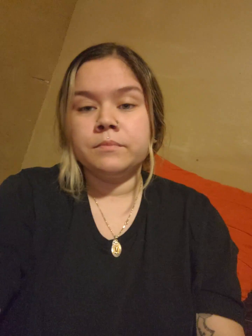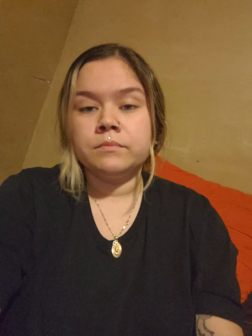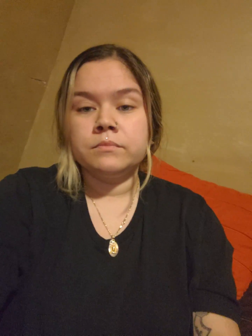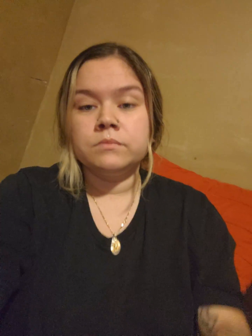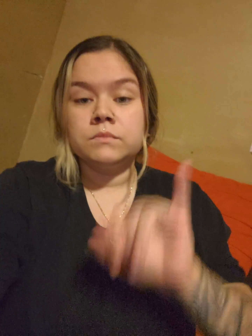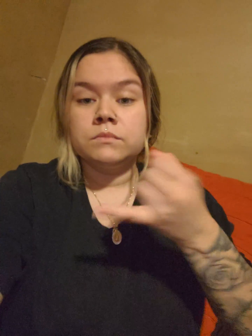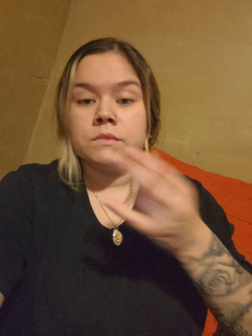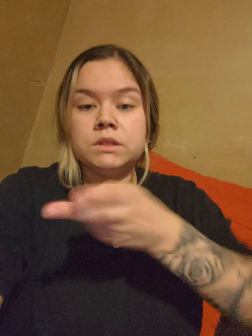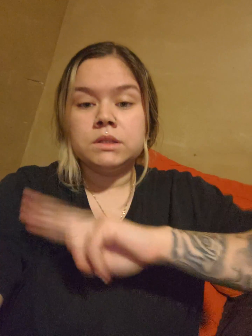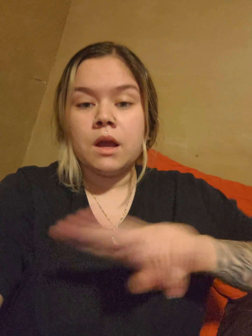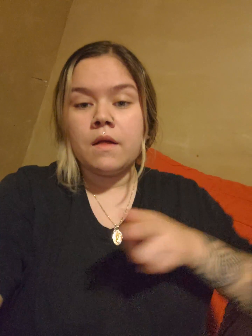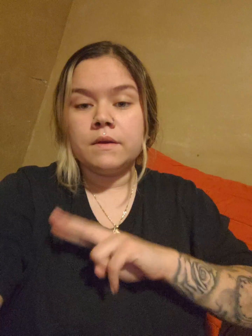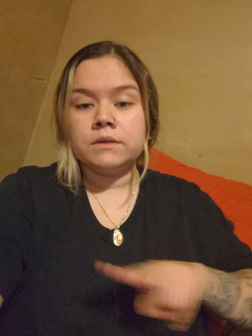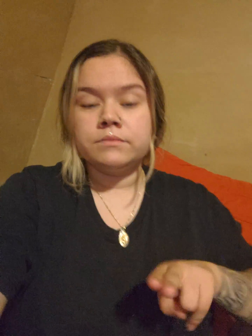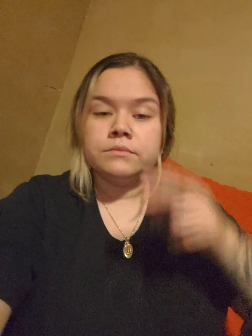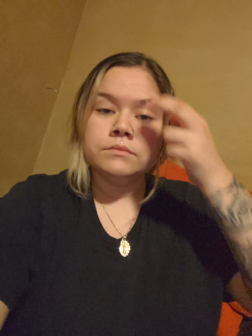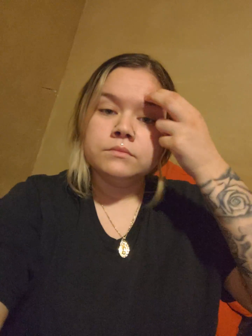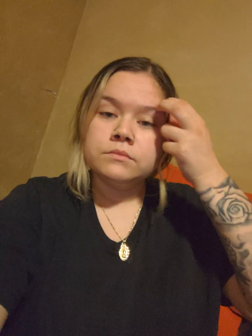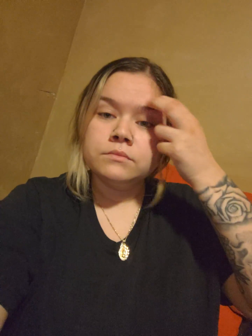jelly